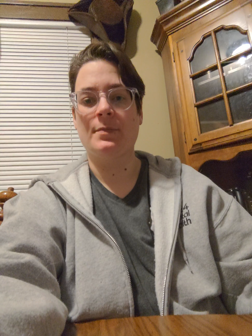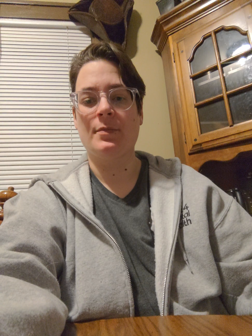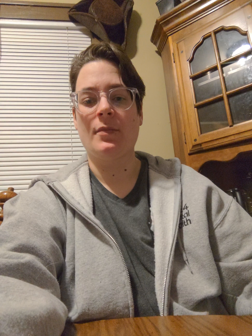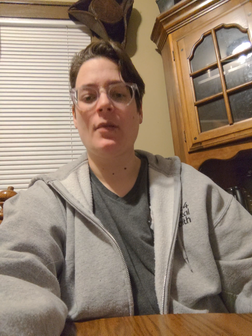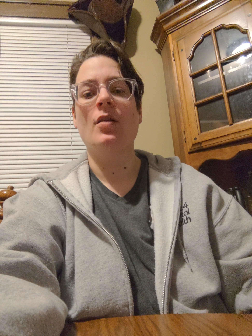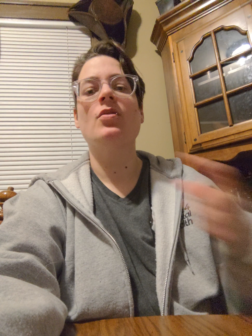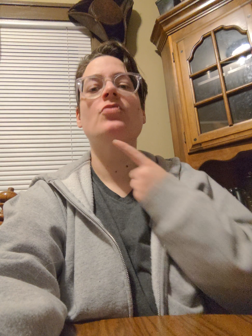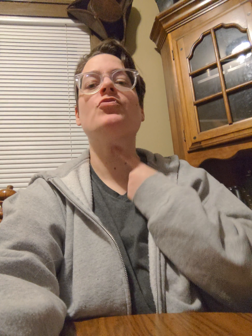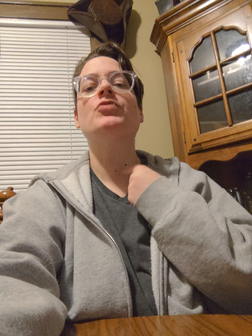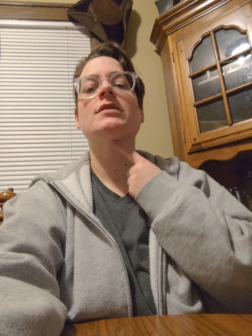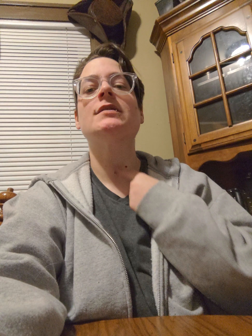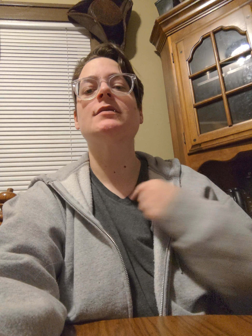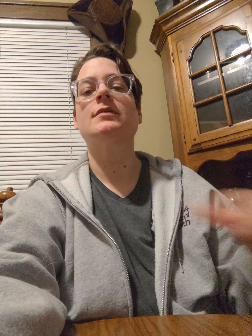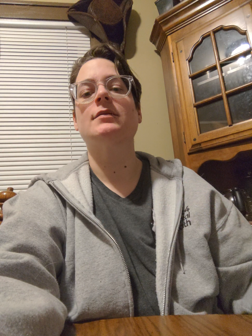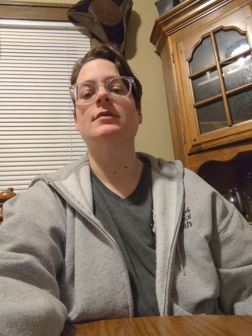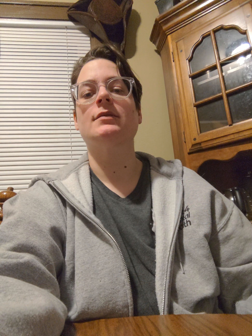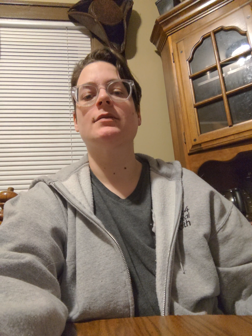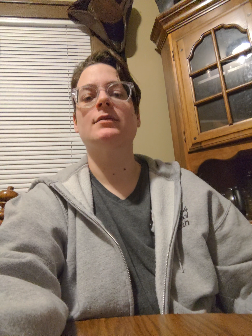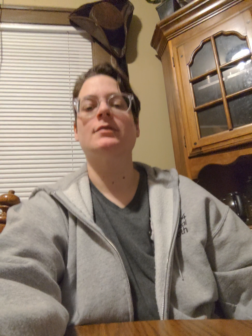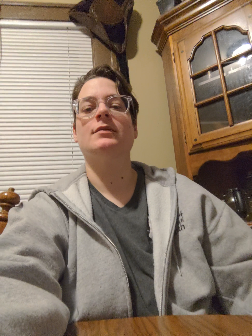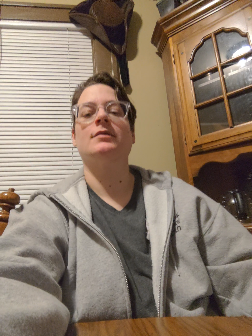thirsty